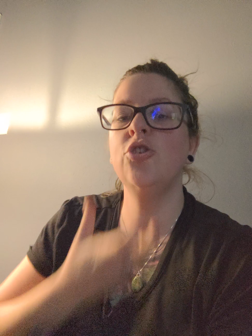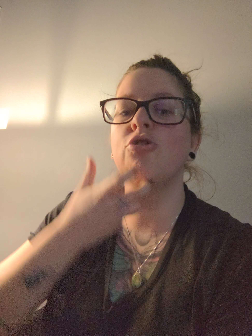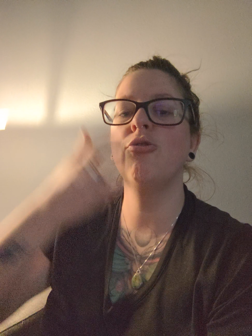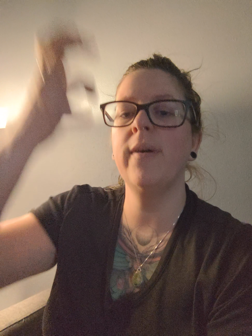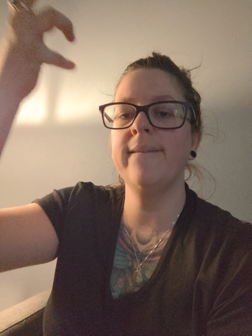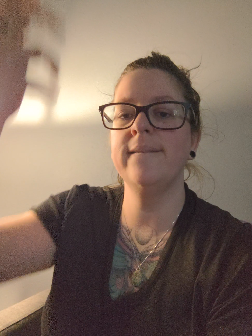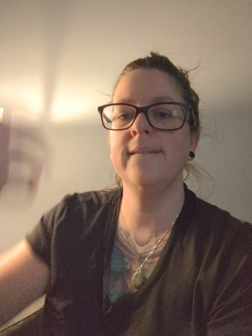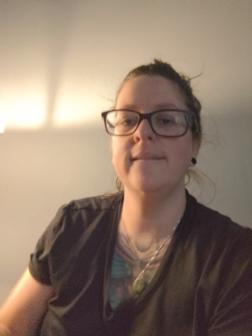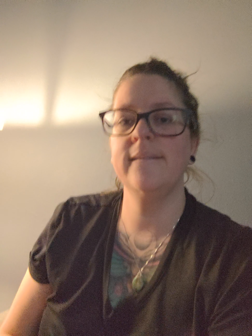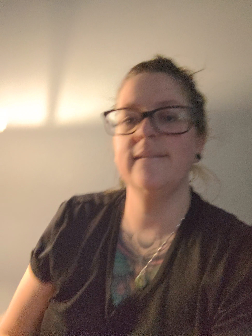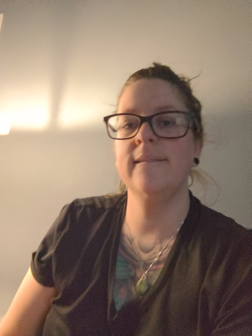giraffe